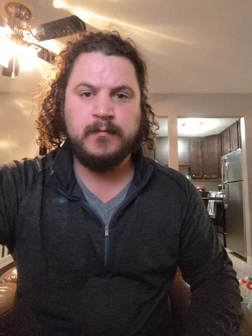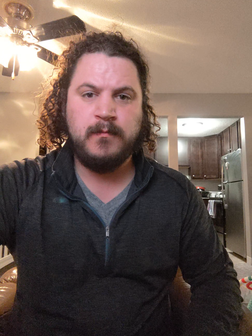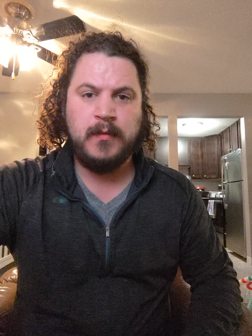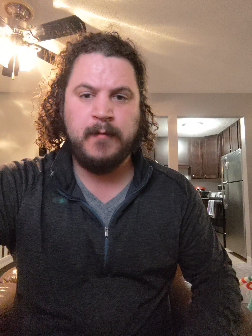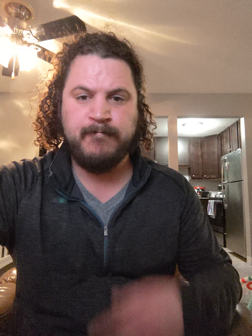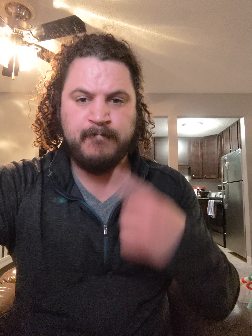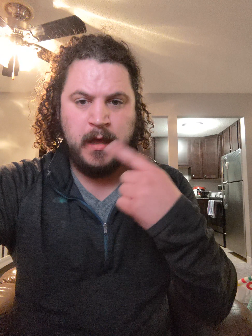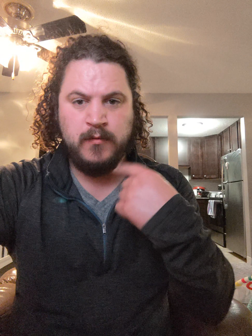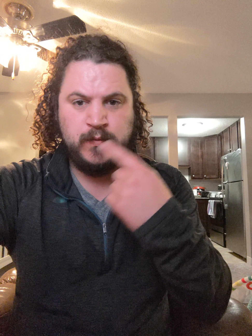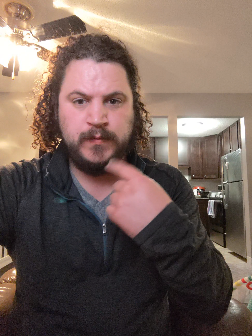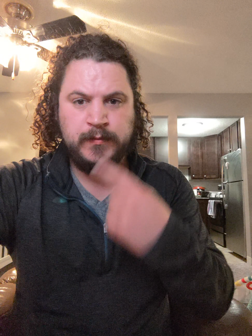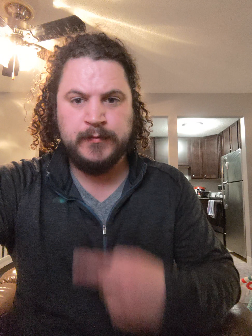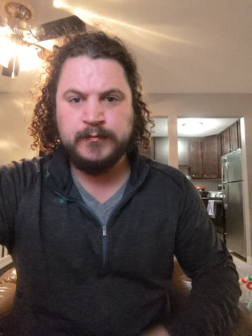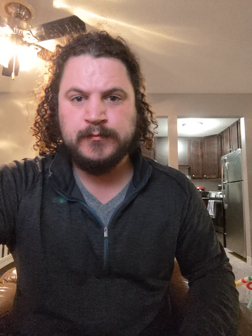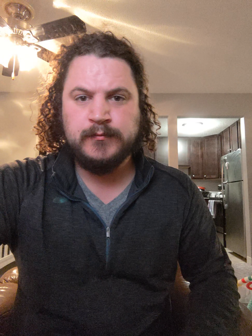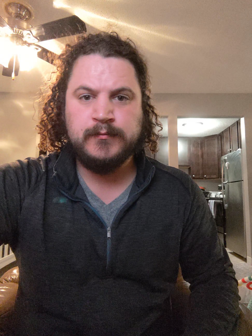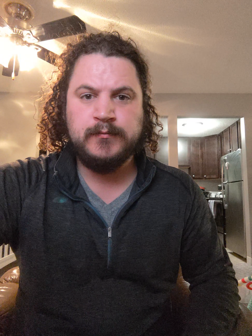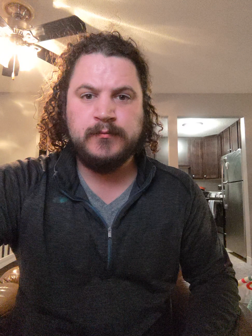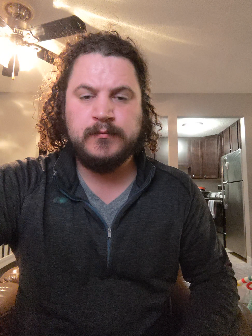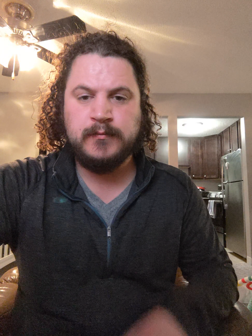mouth